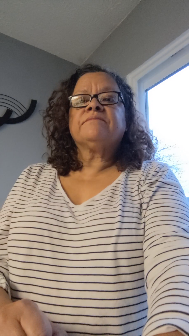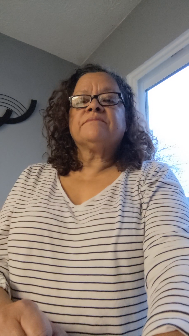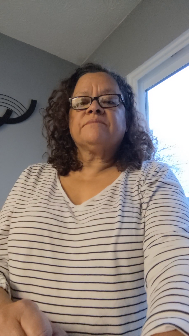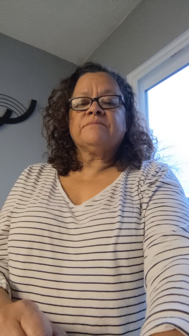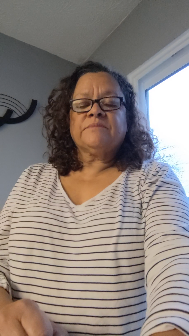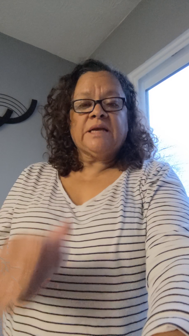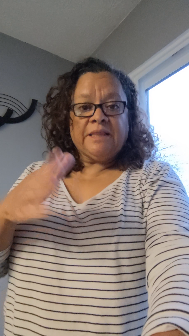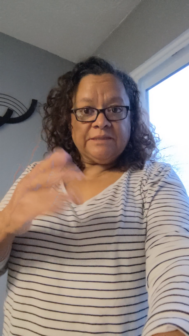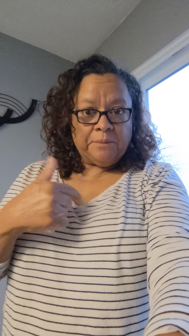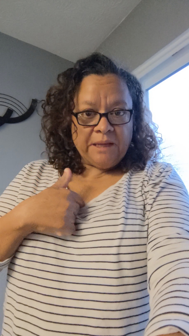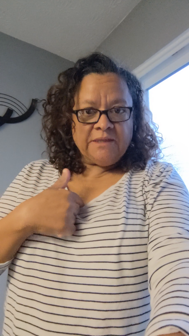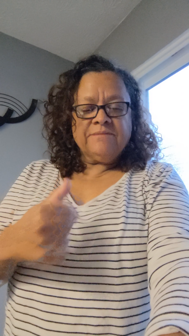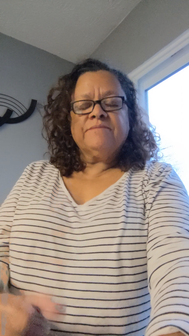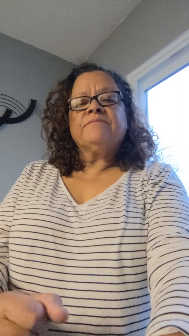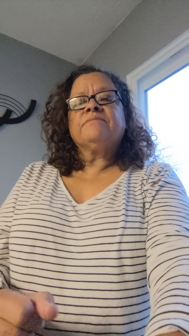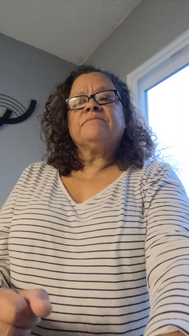let me